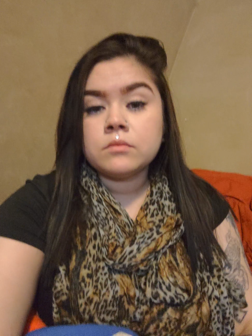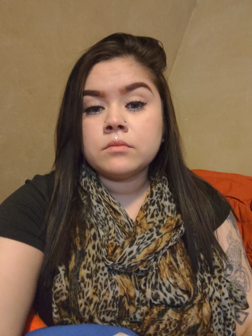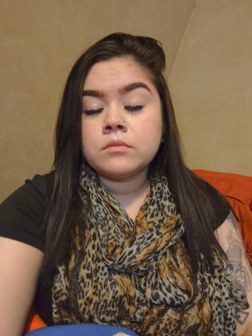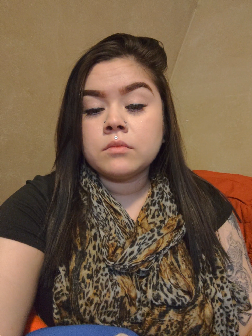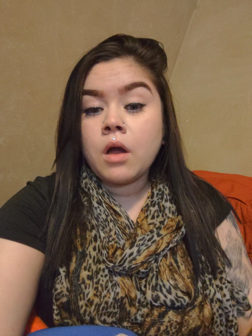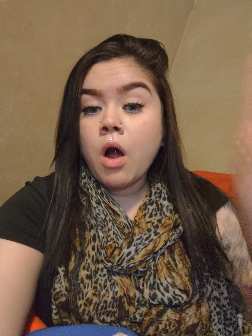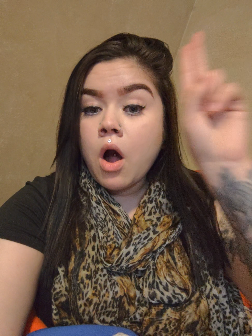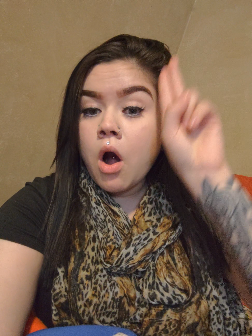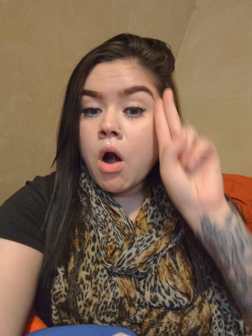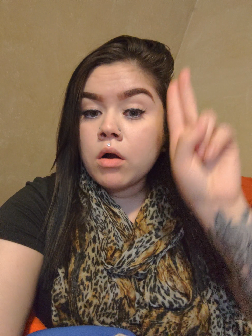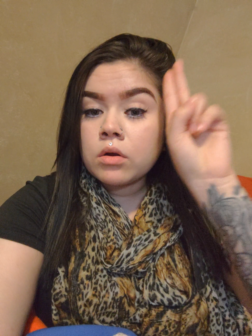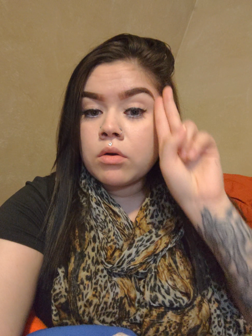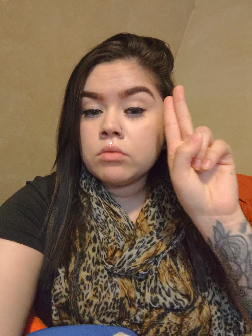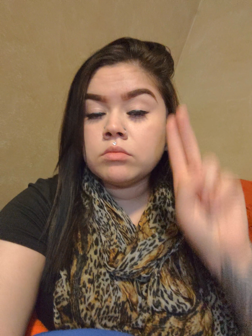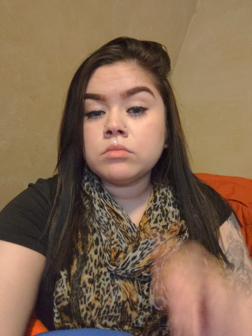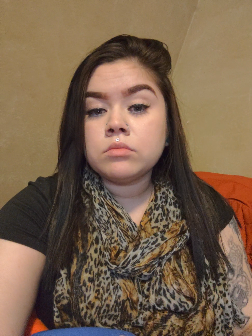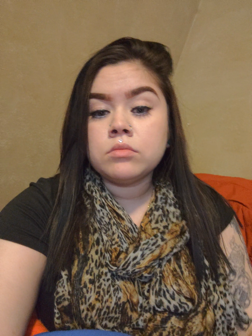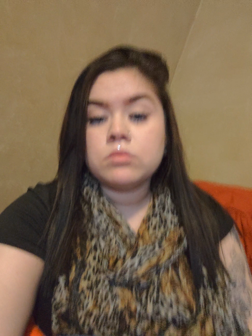uncle